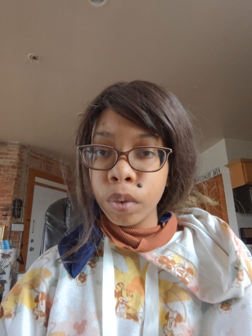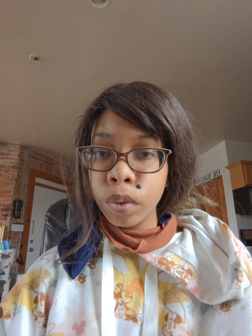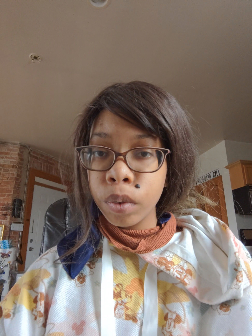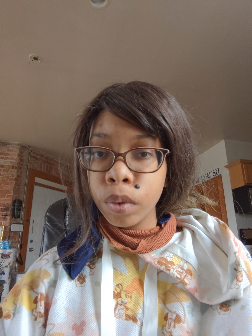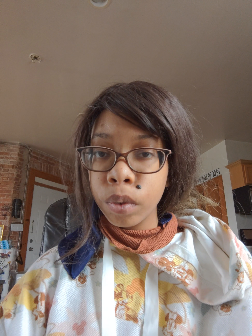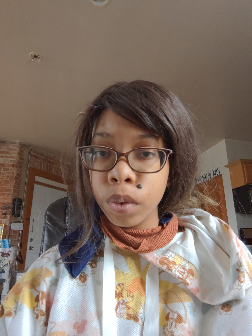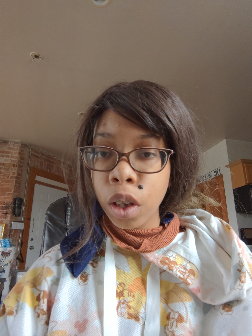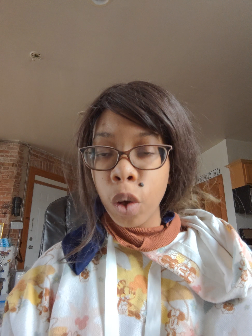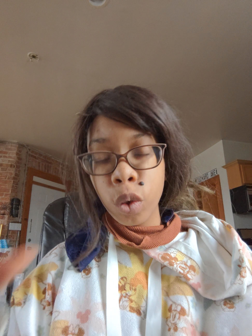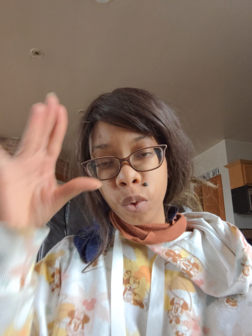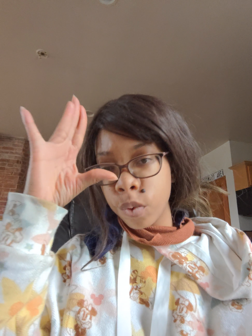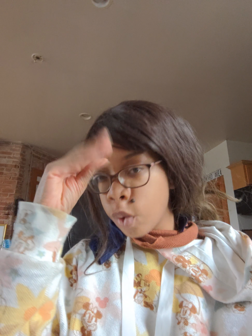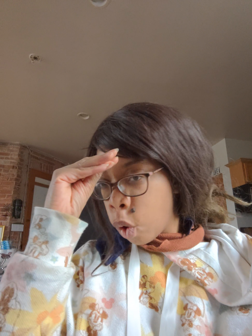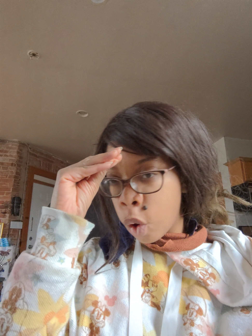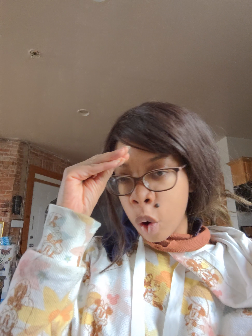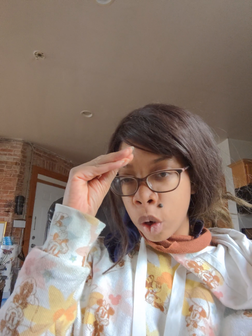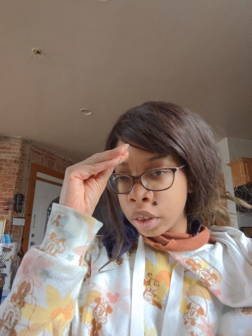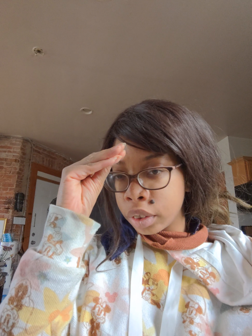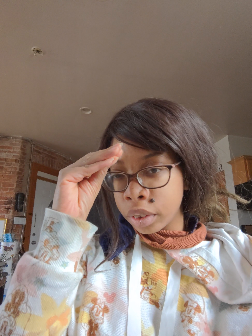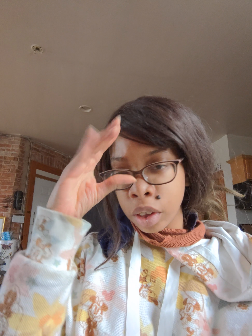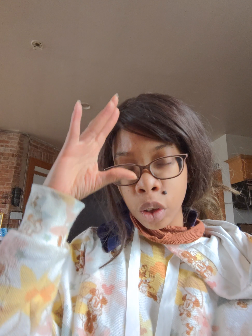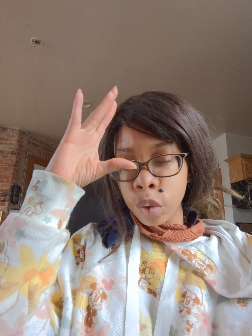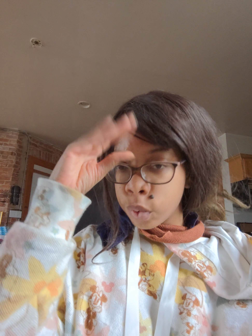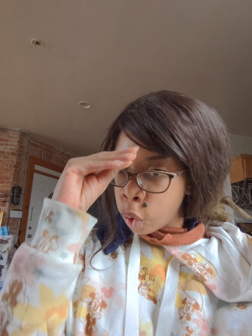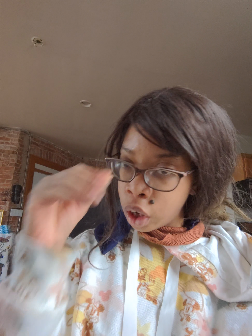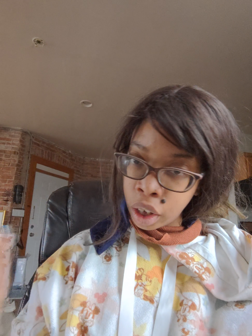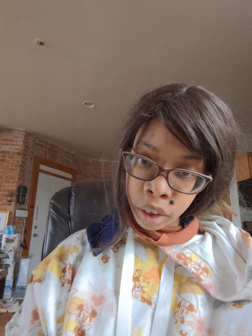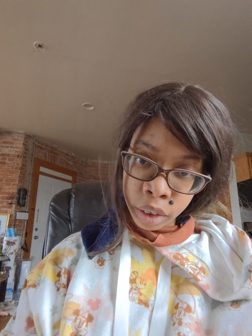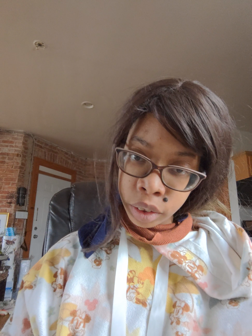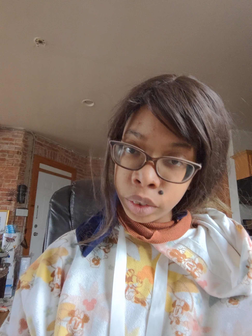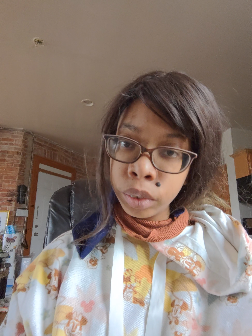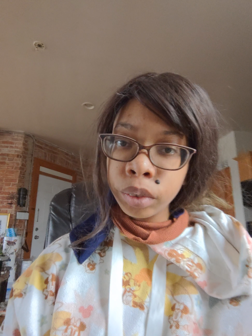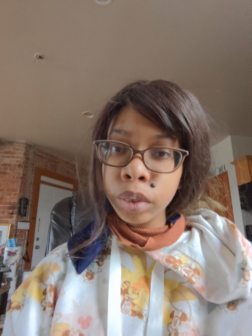boy